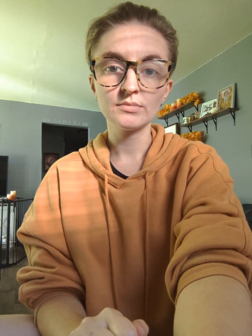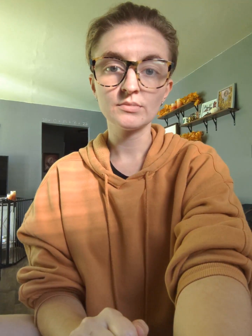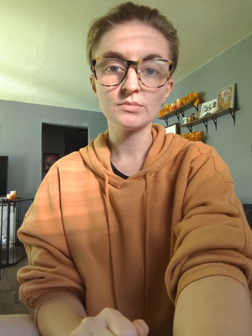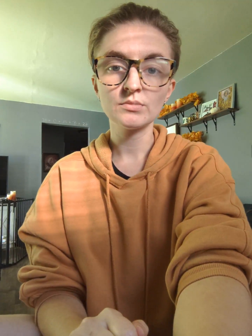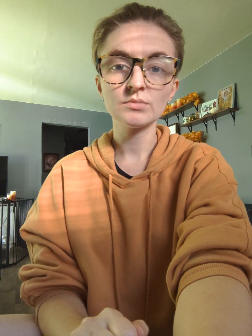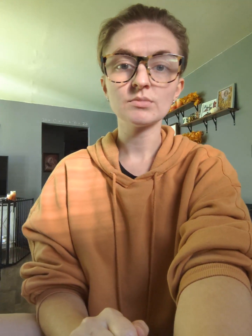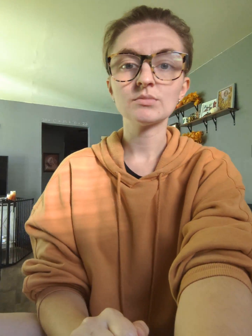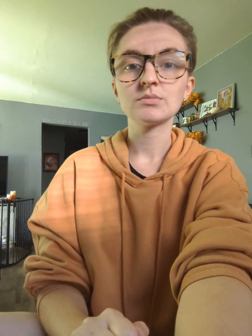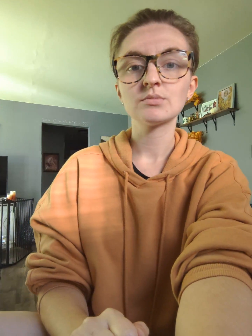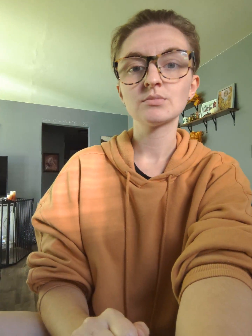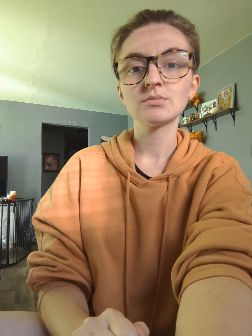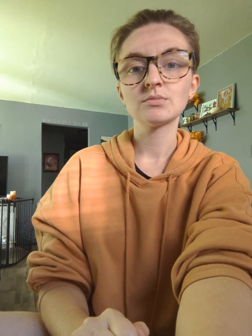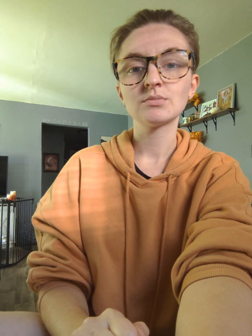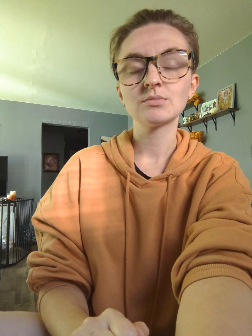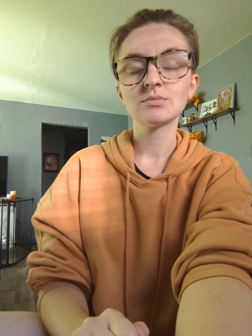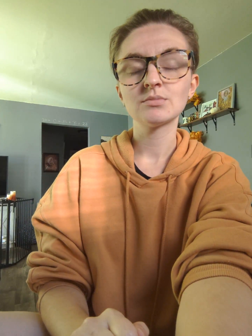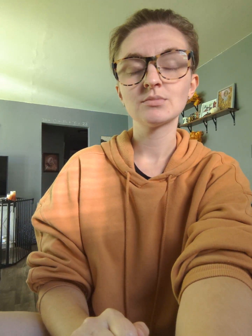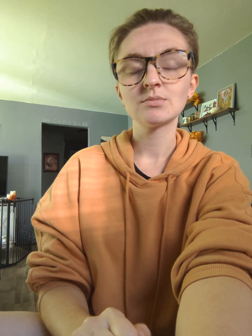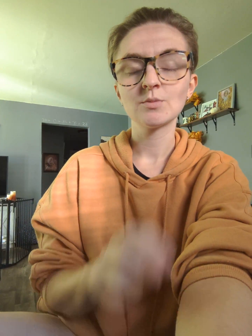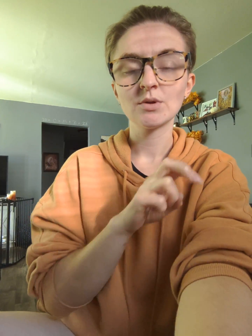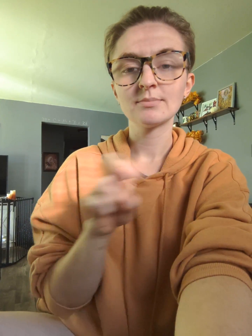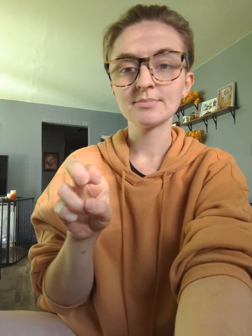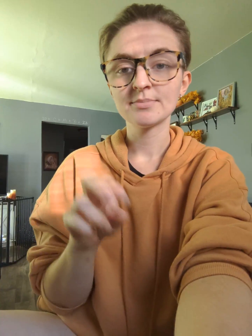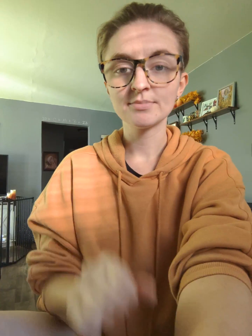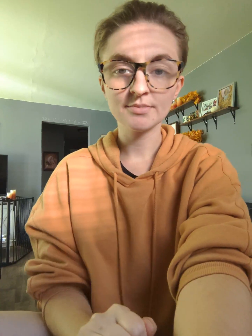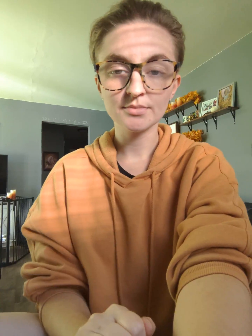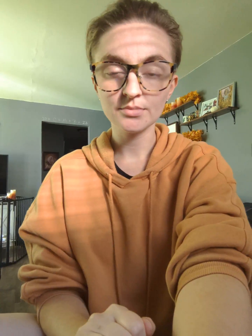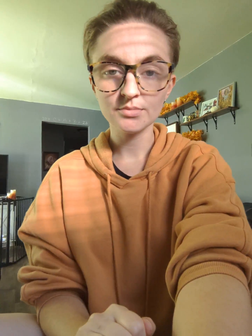porch